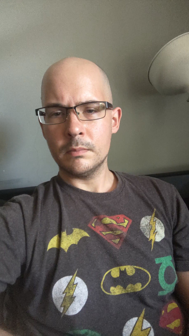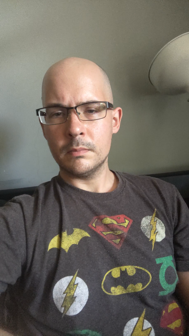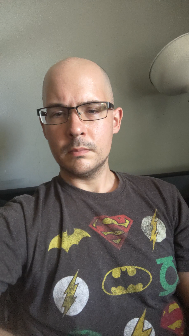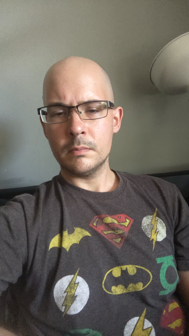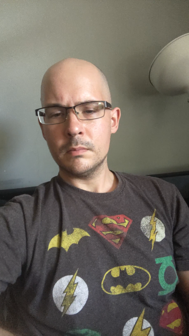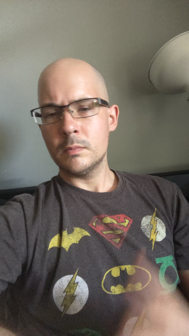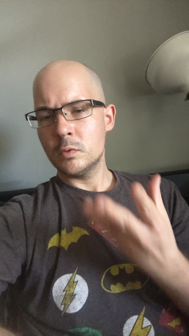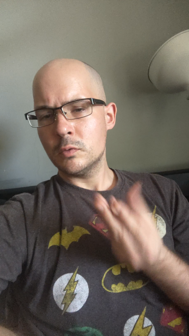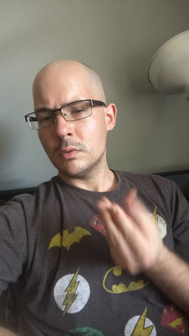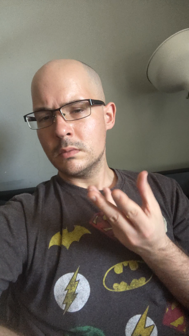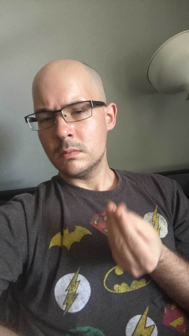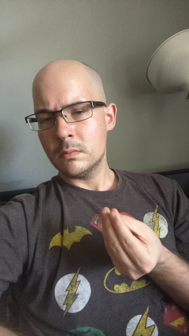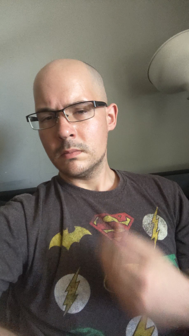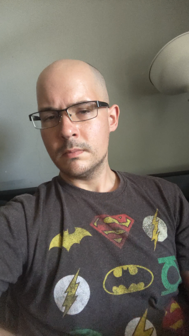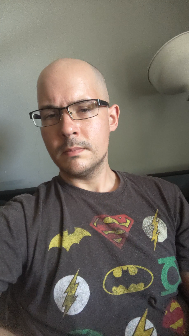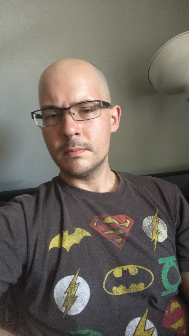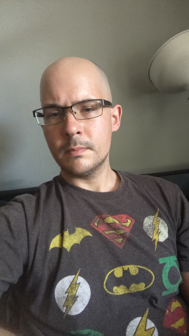gentle